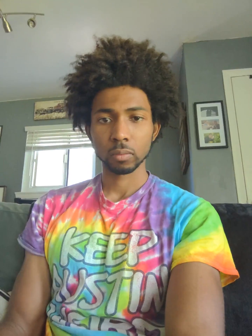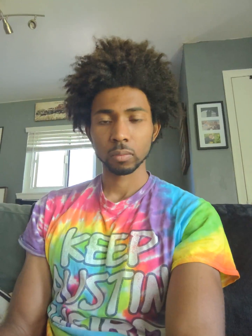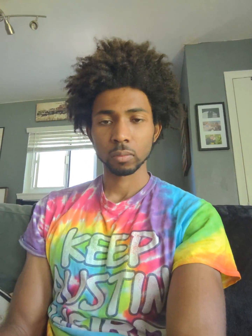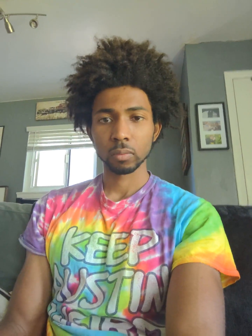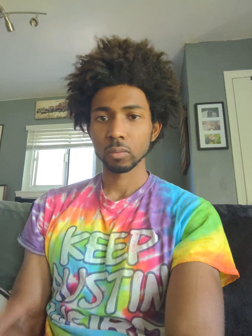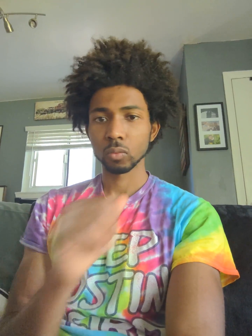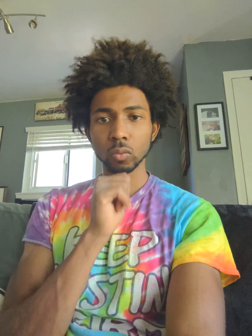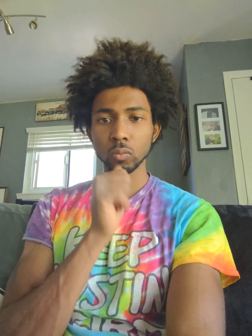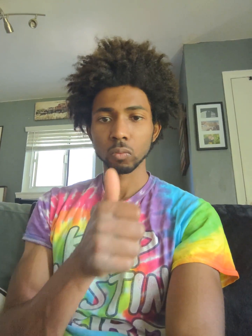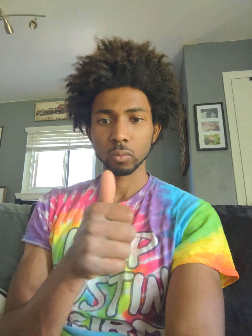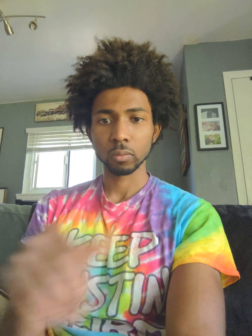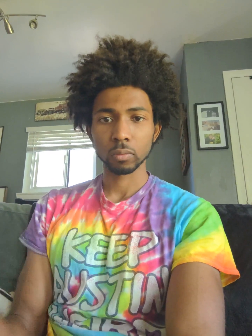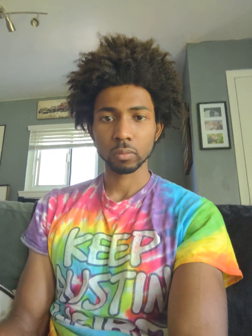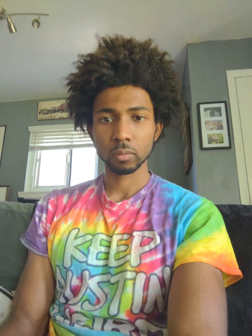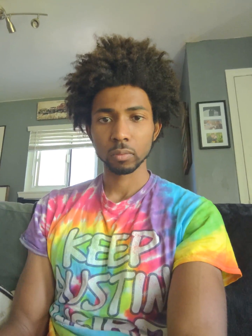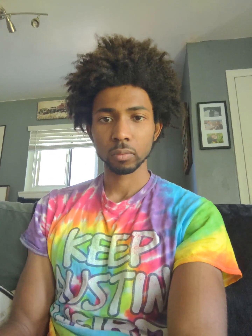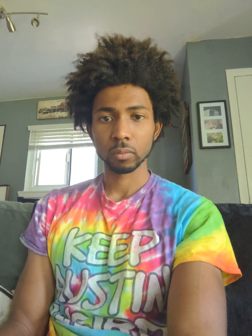don't